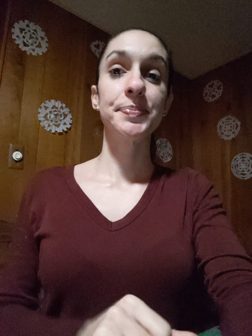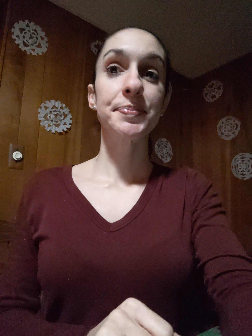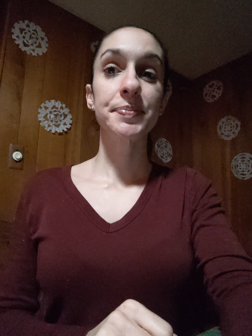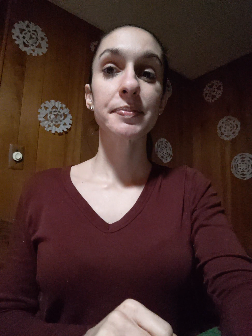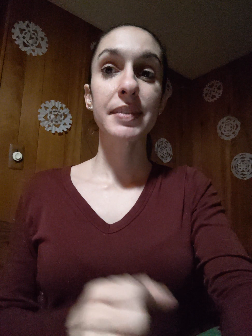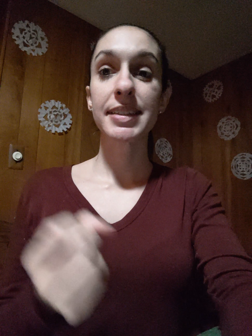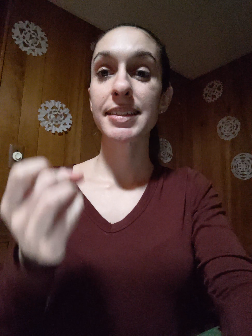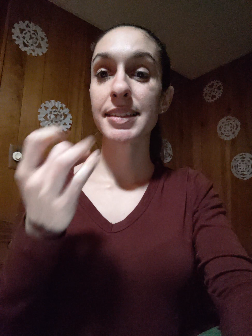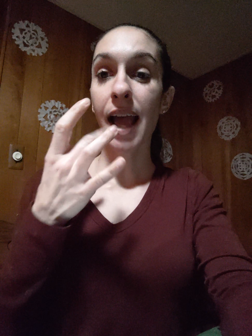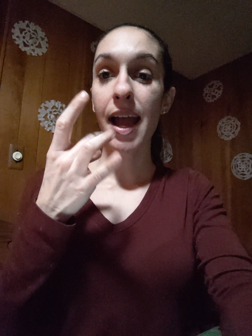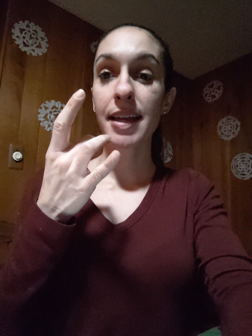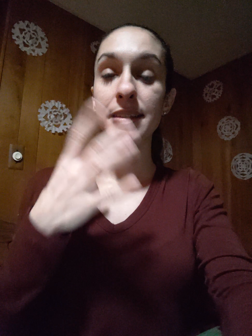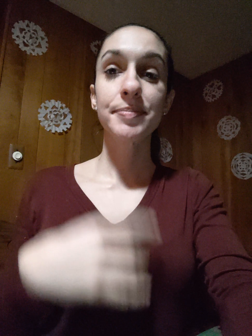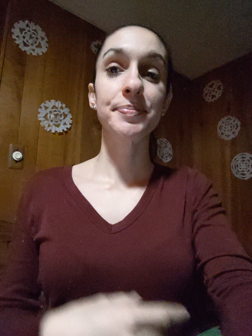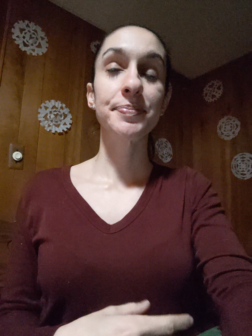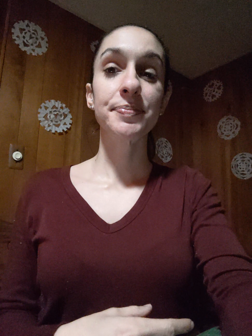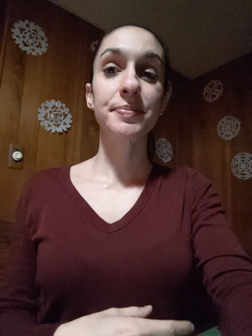snack